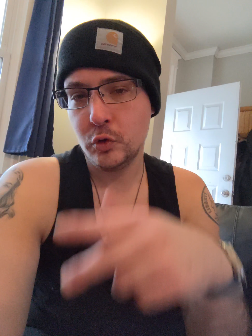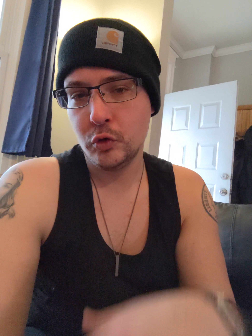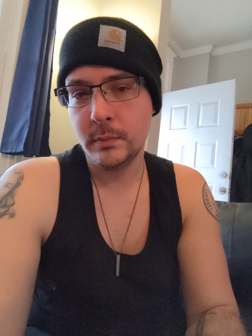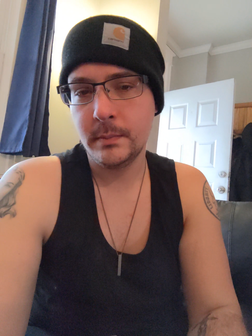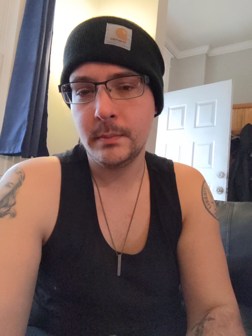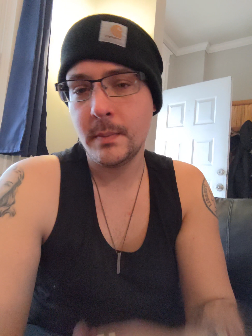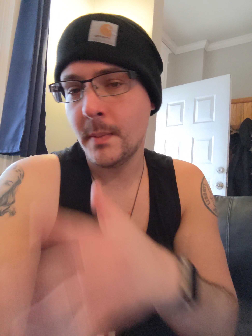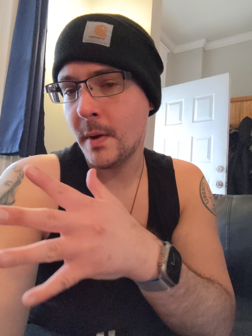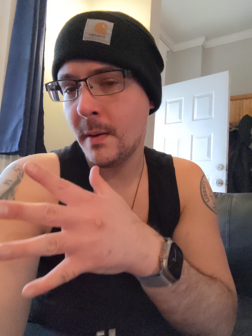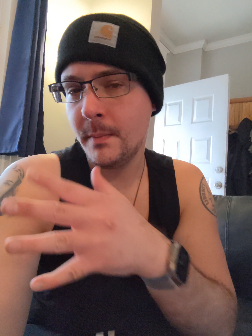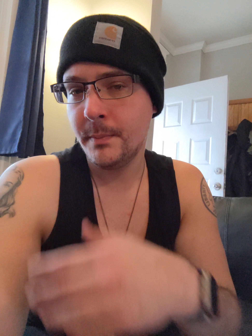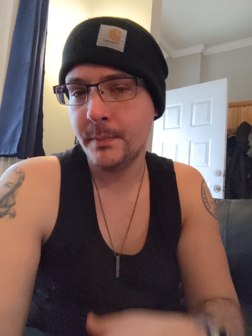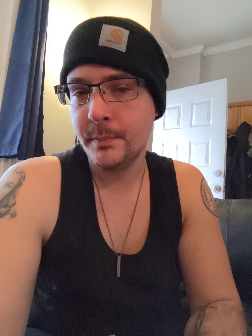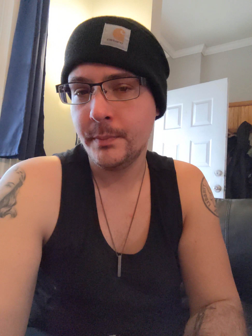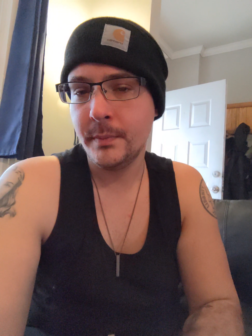mom